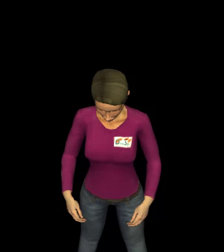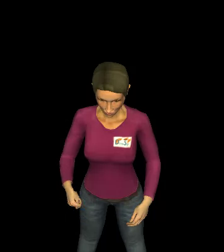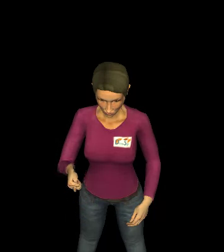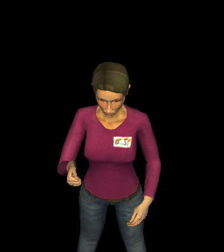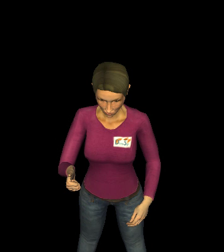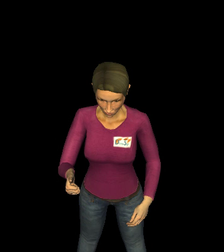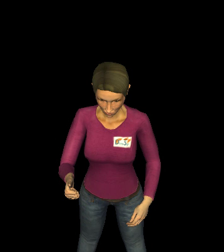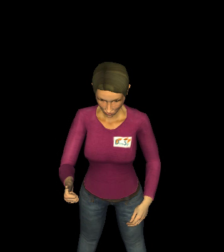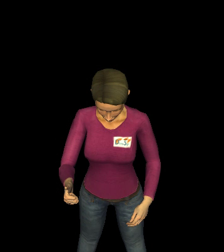قريبا